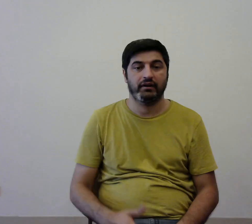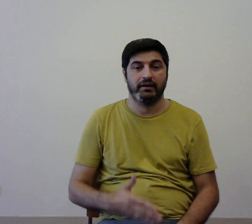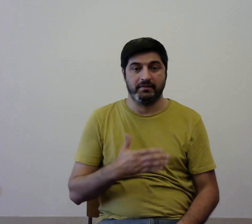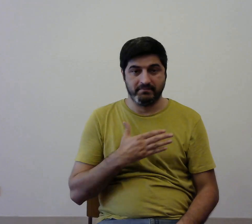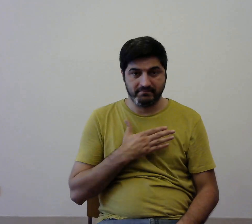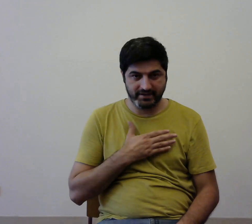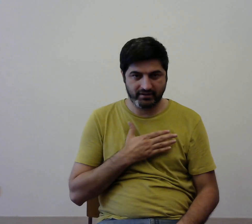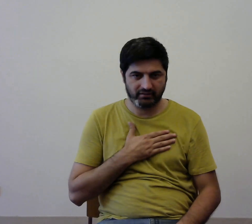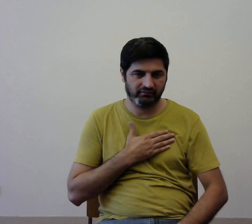mən